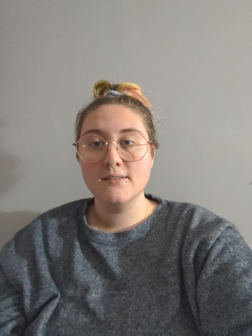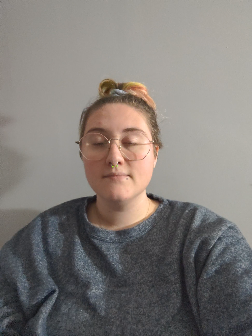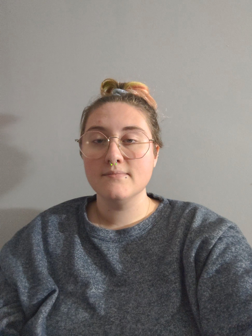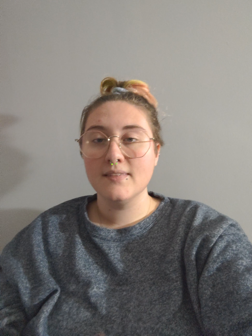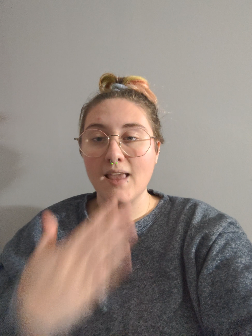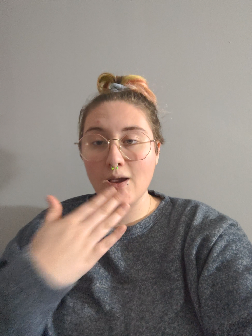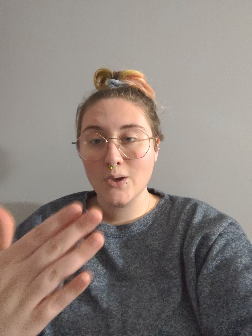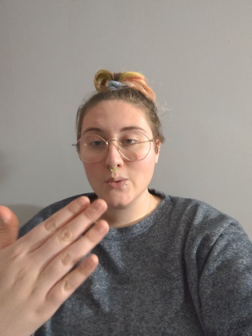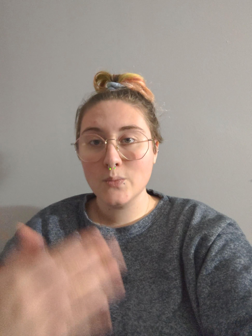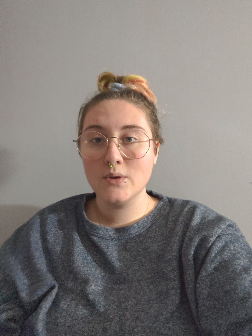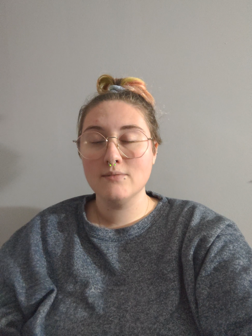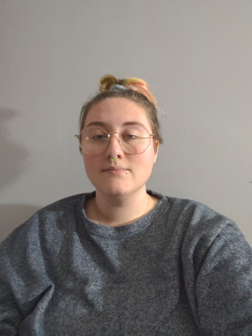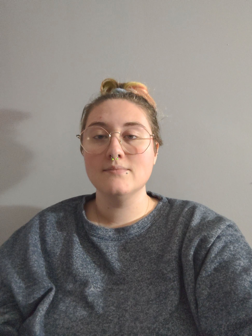thank you